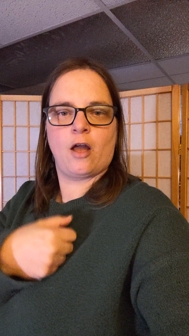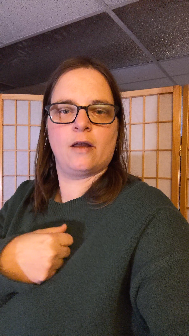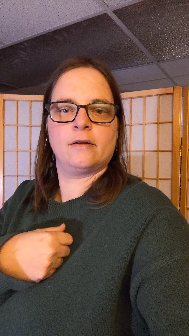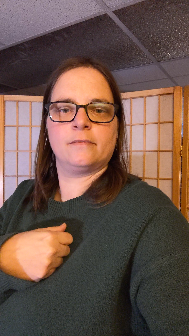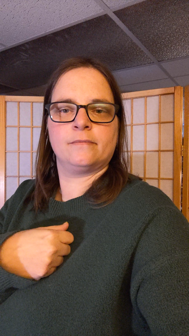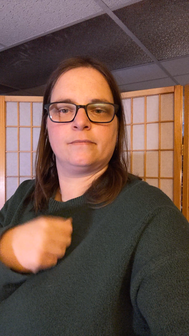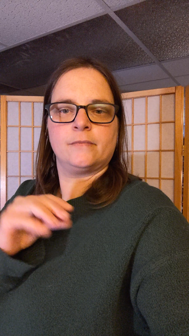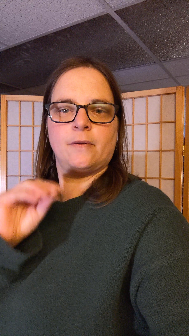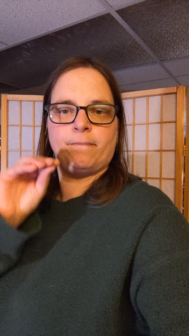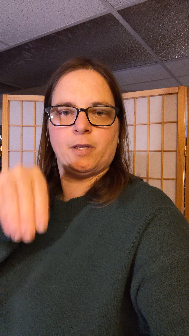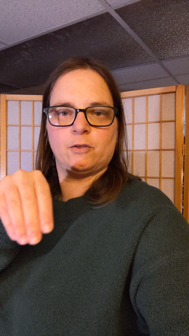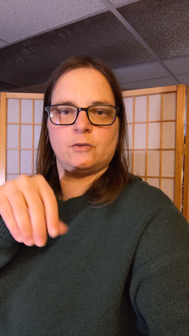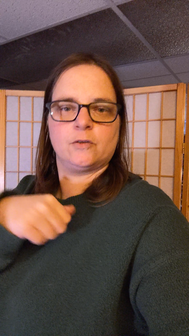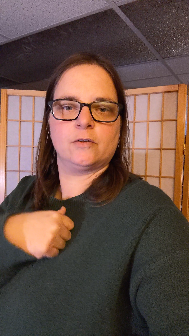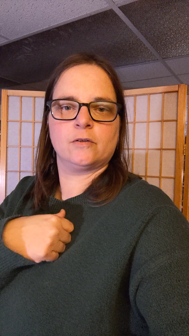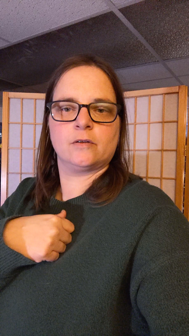put